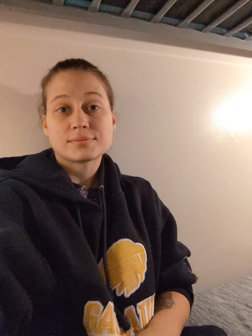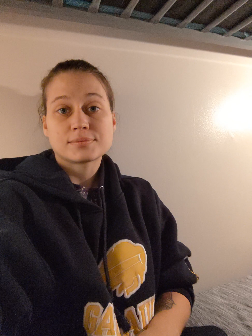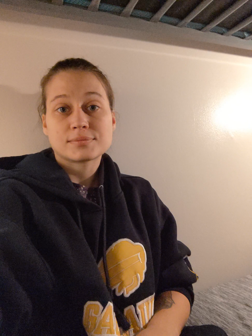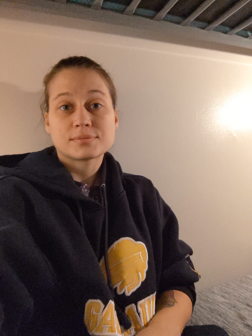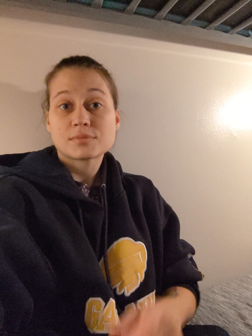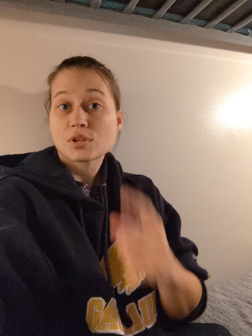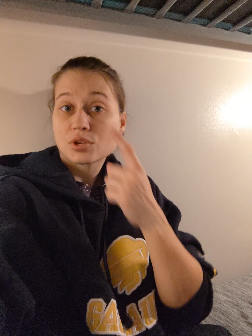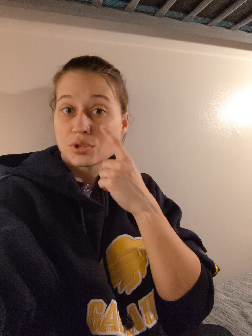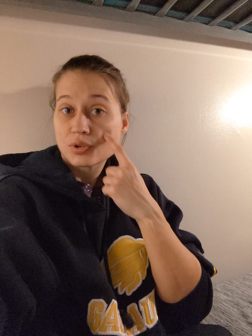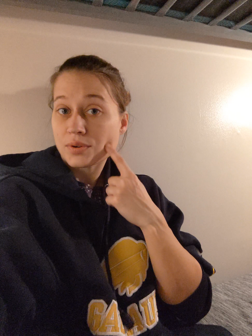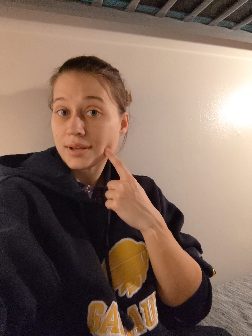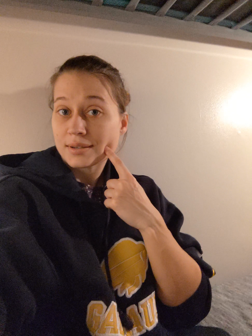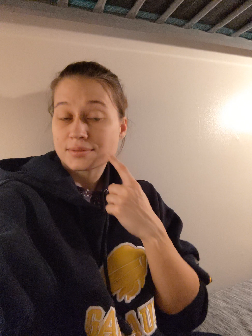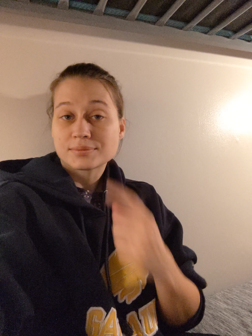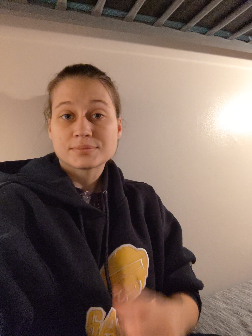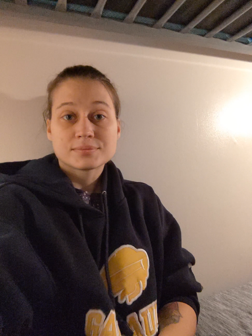cry